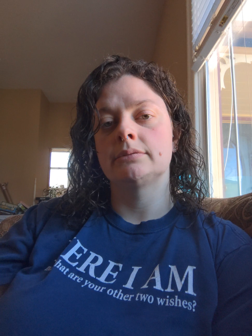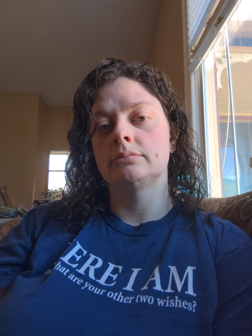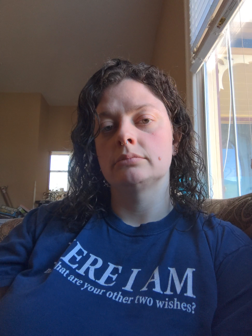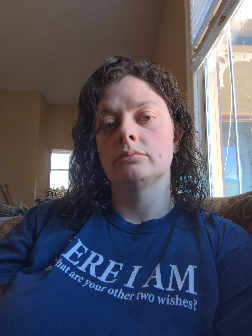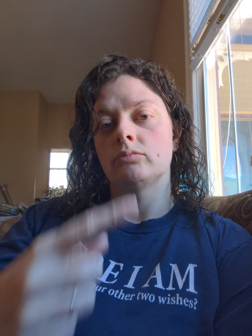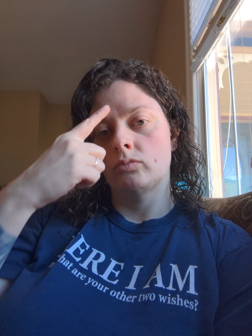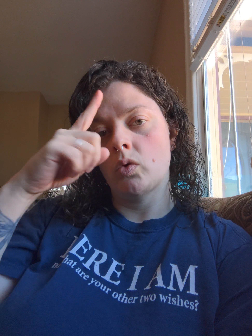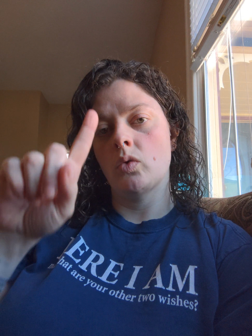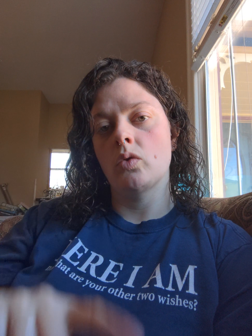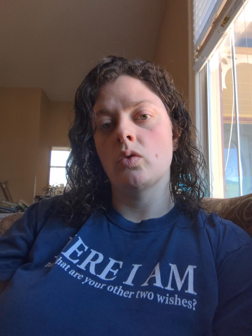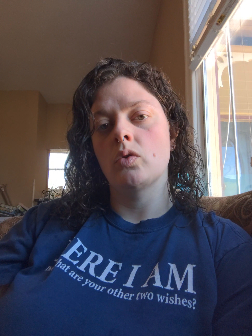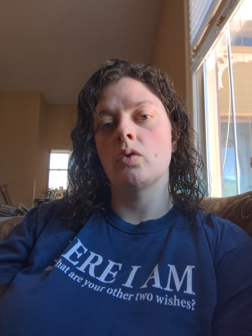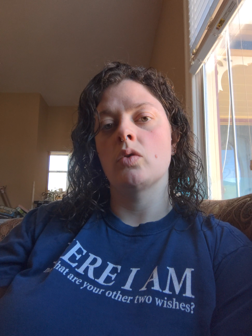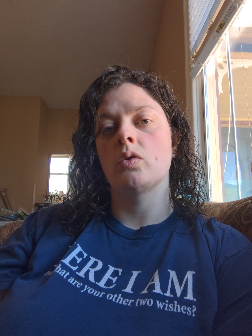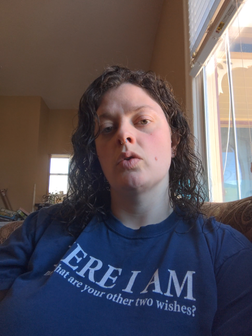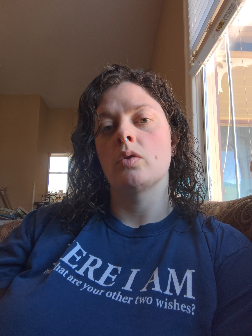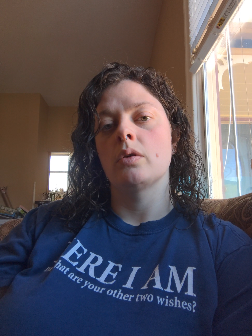for